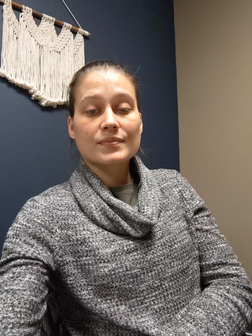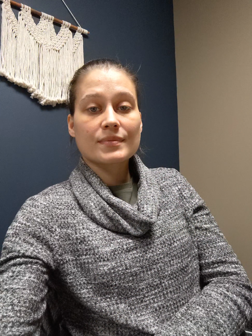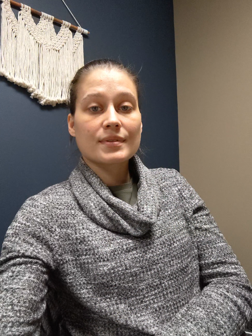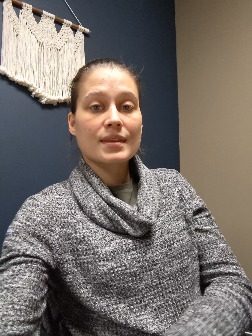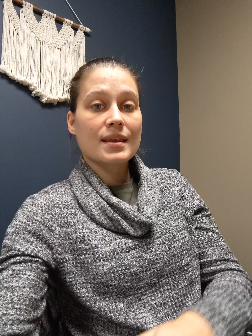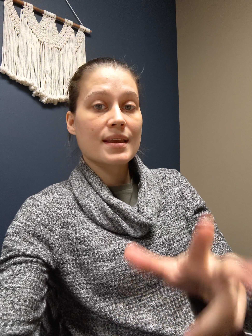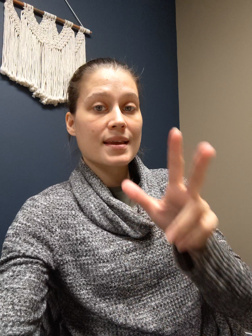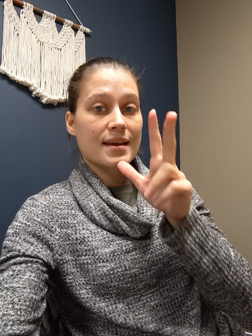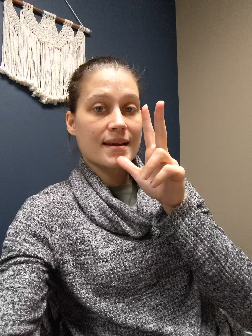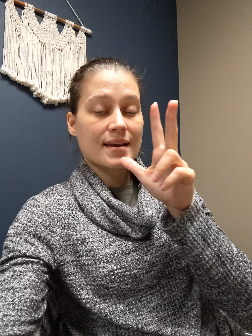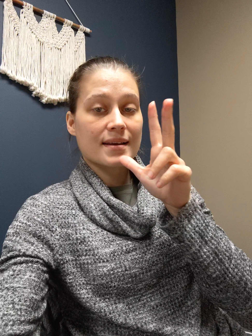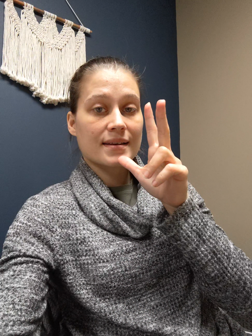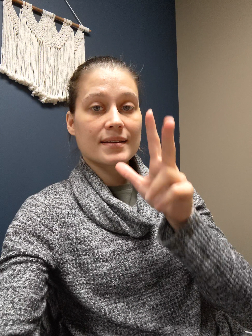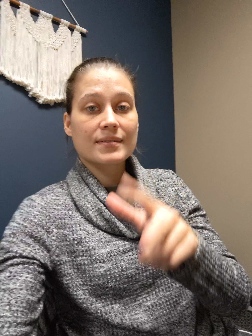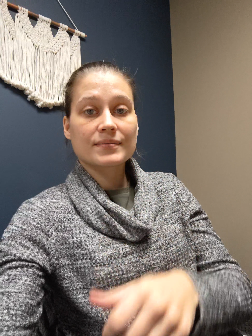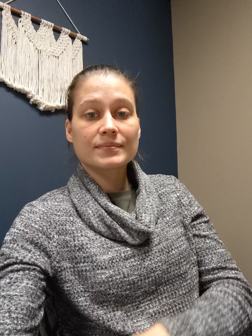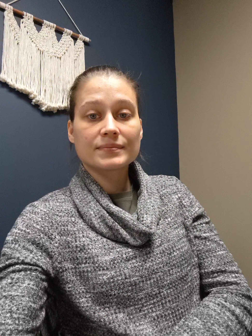hen